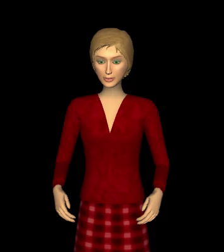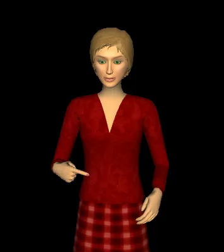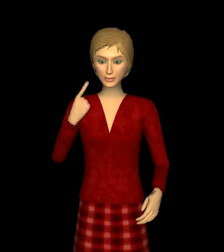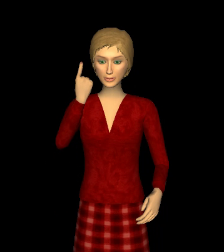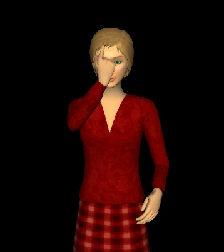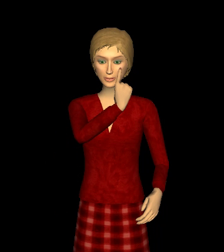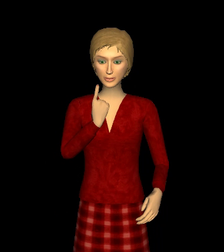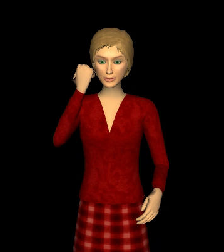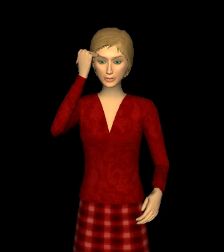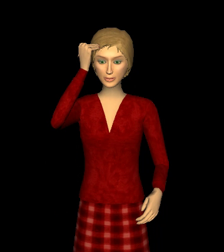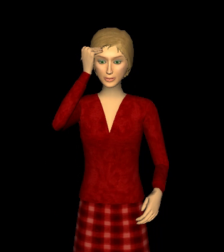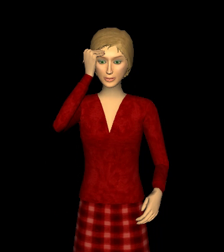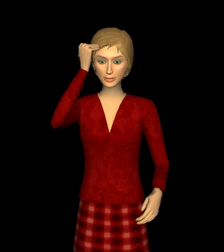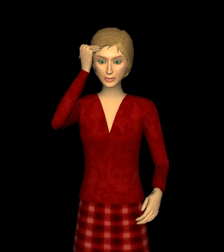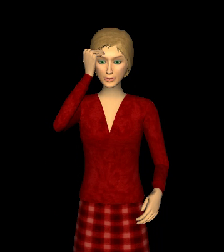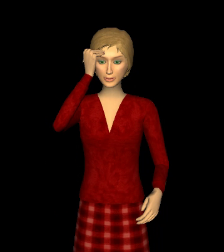رأس